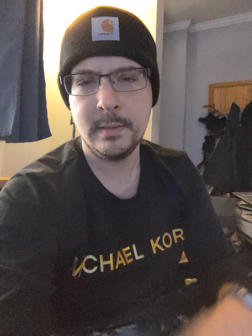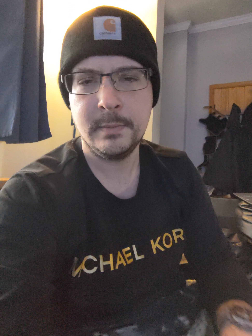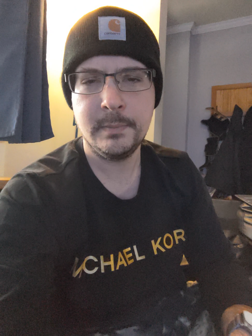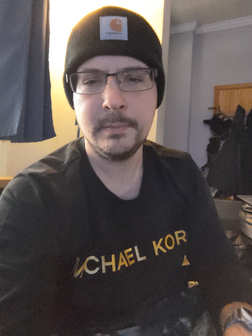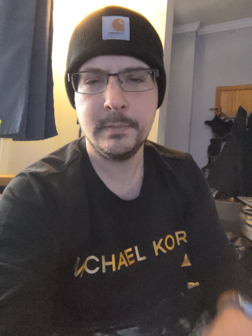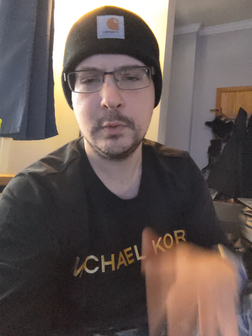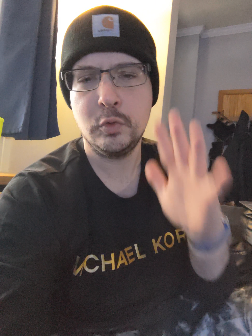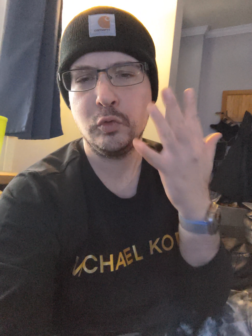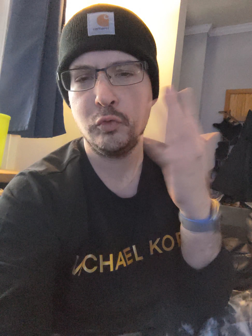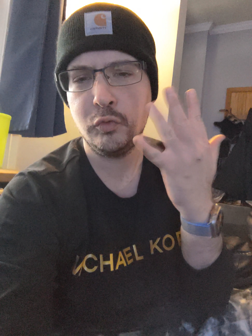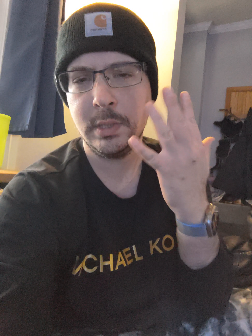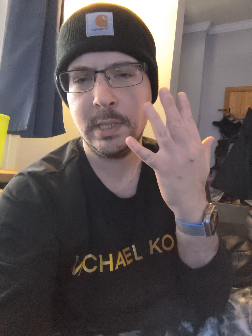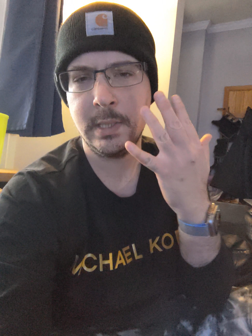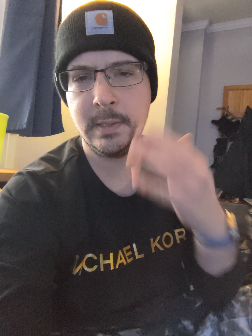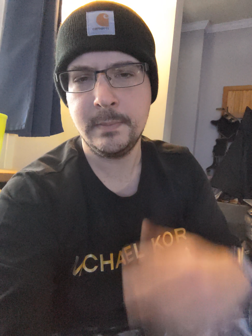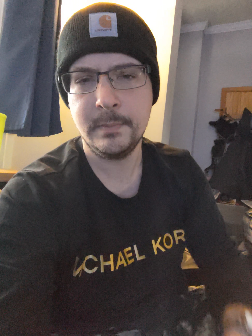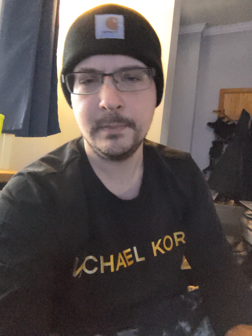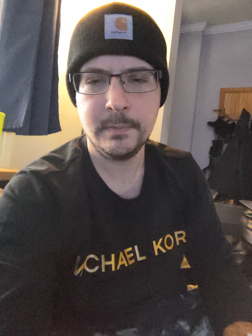tree